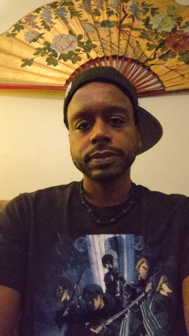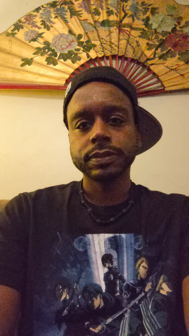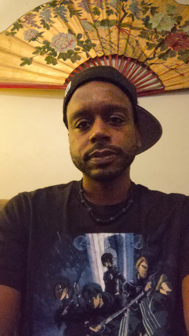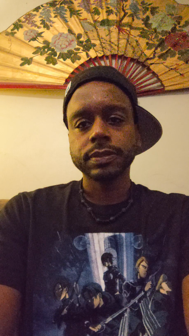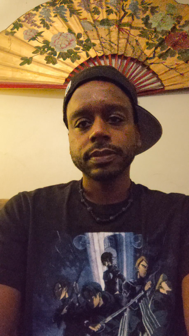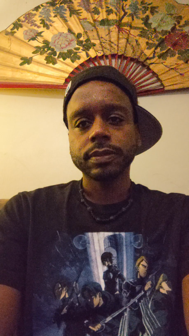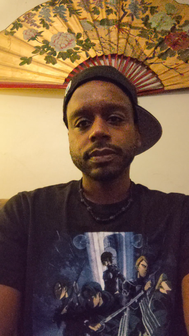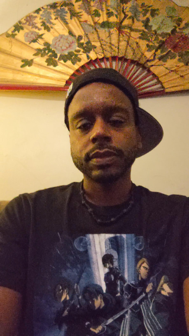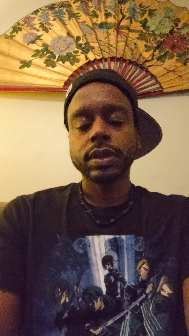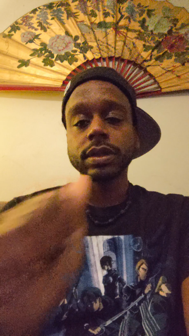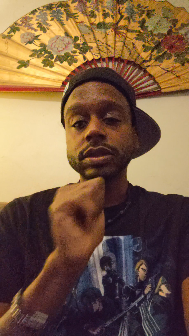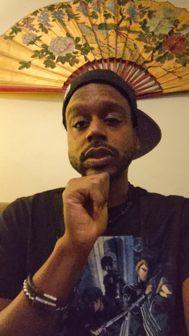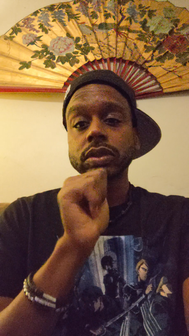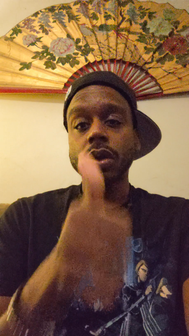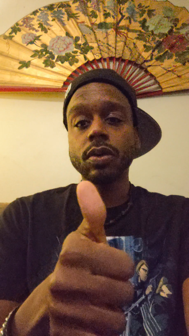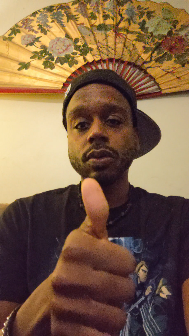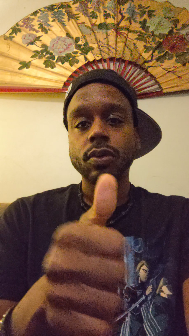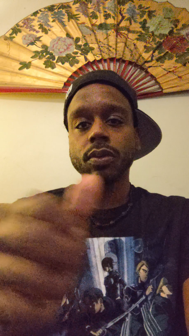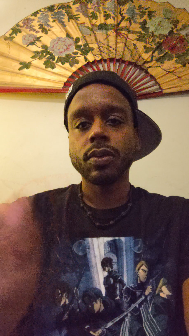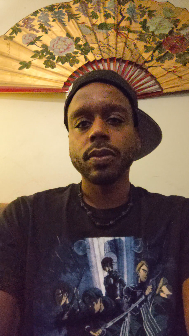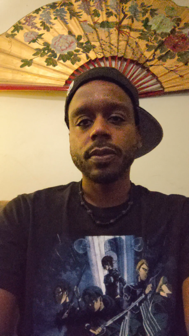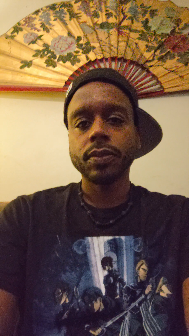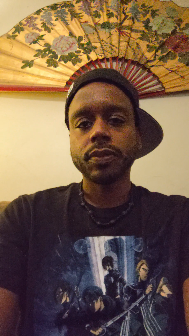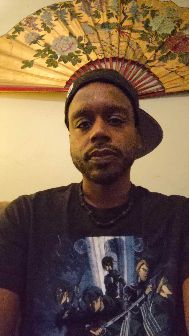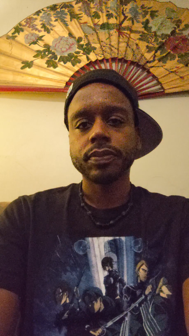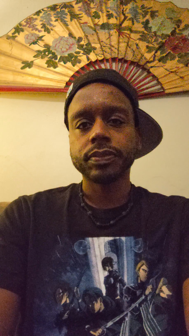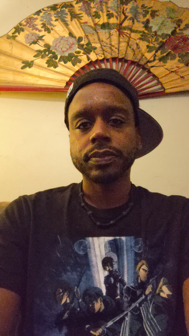don't